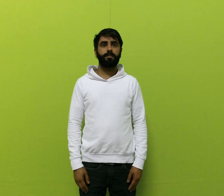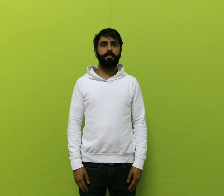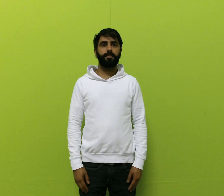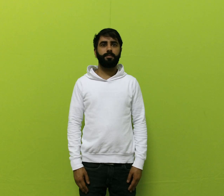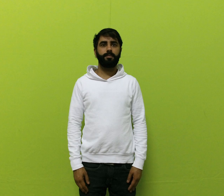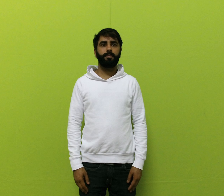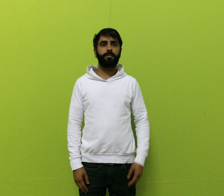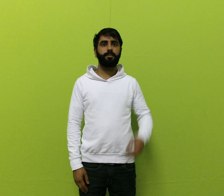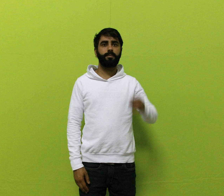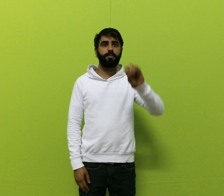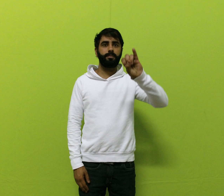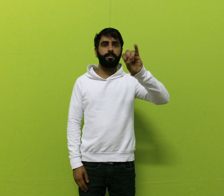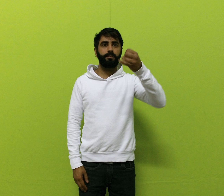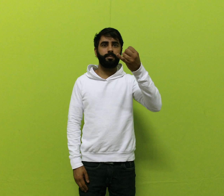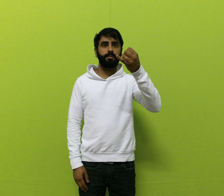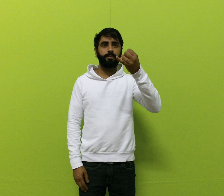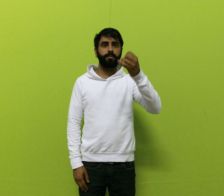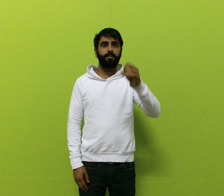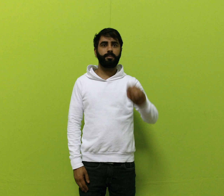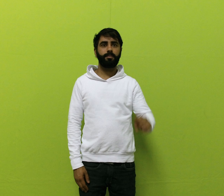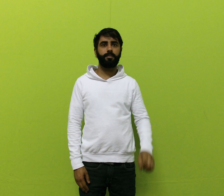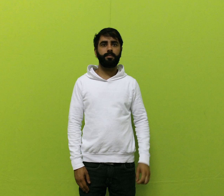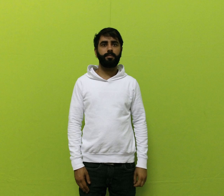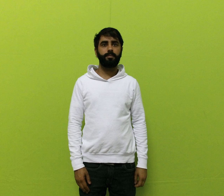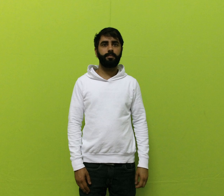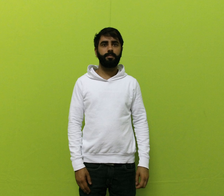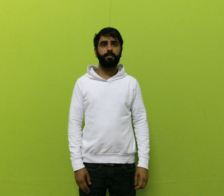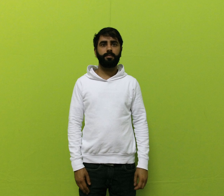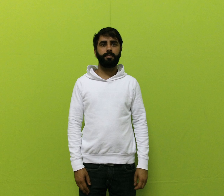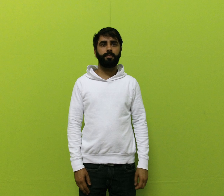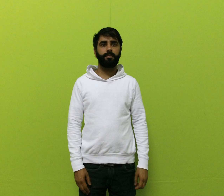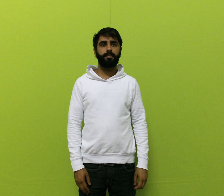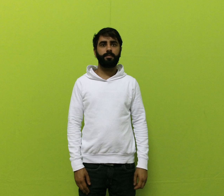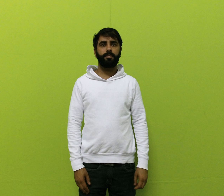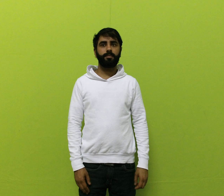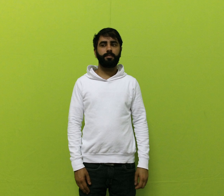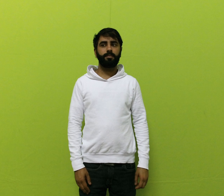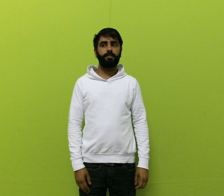aproveitar